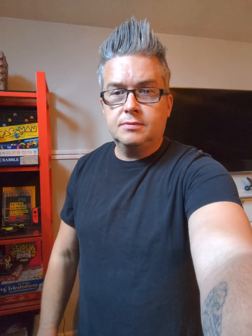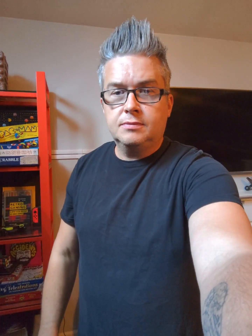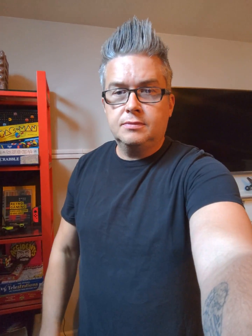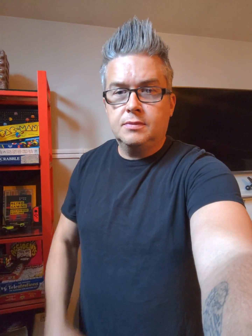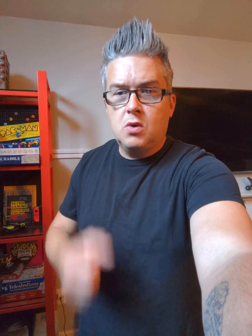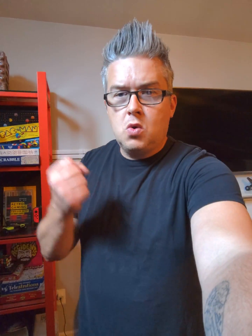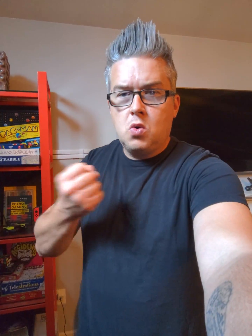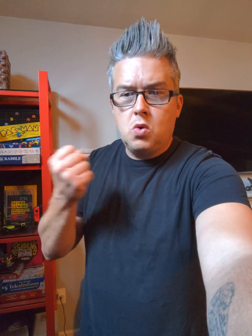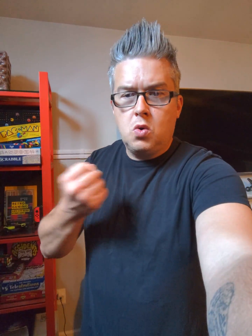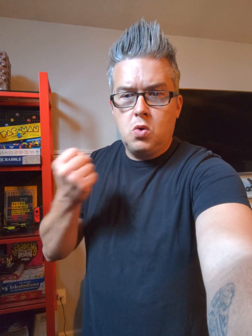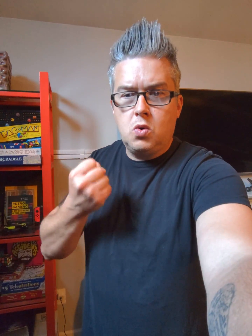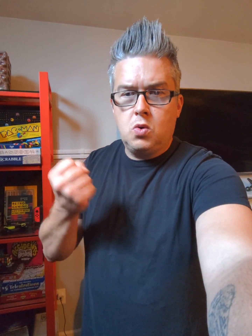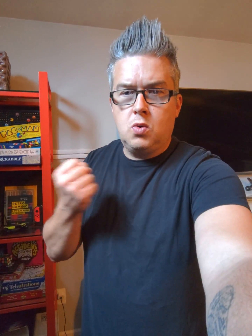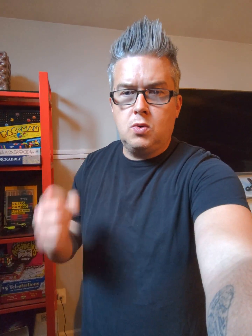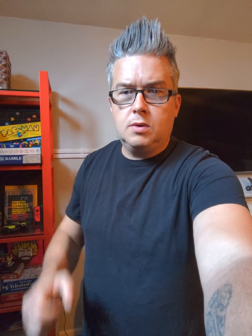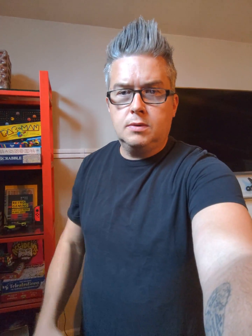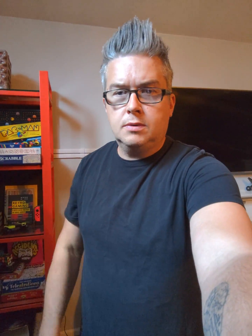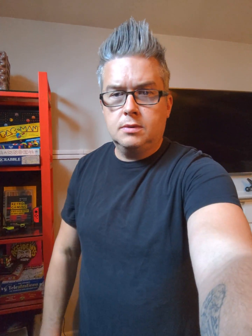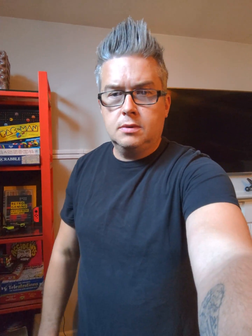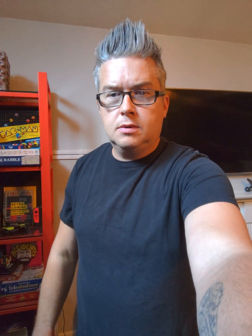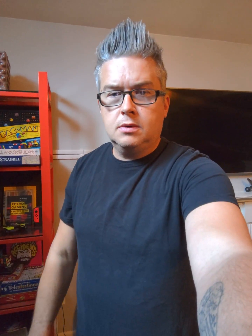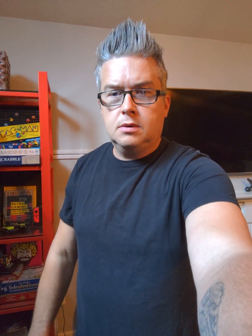hold